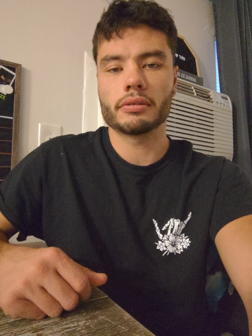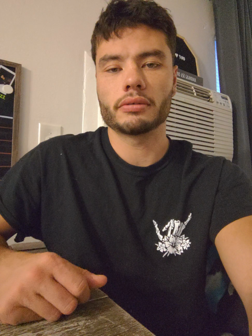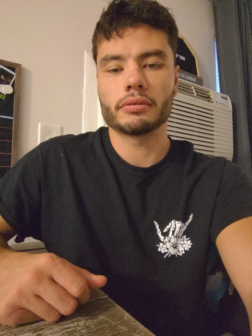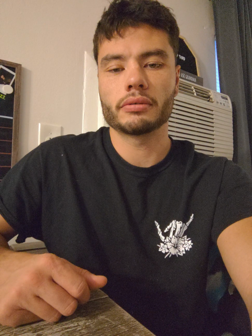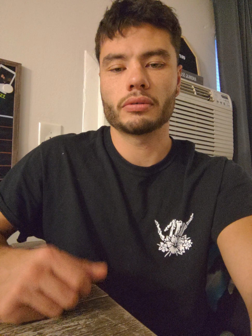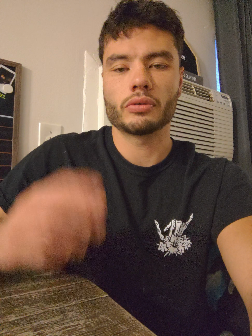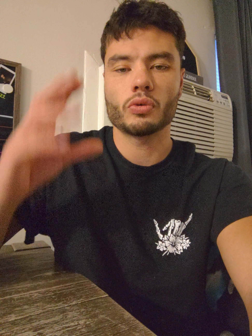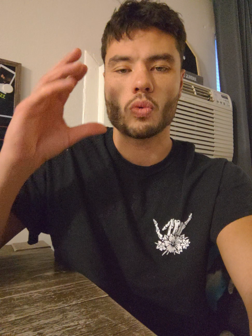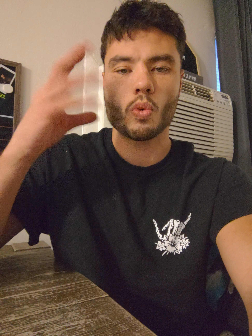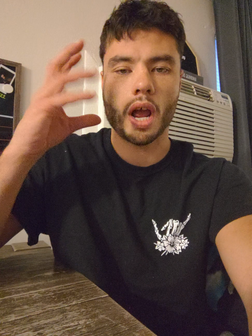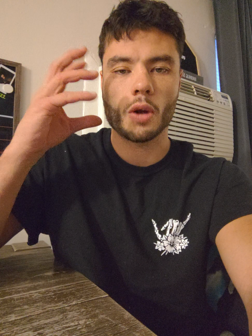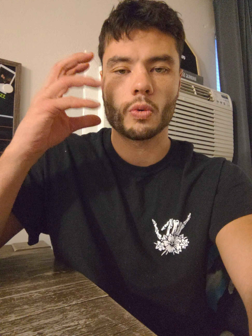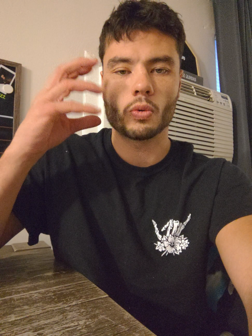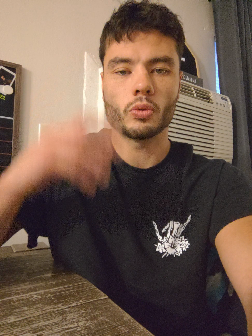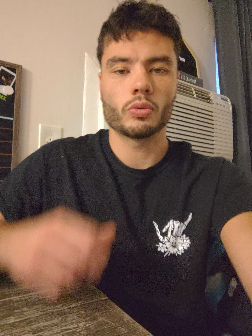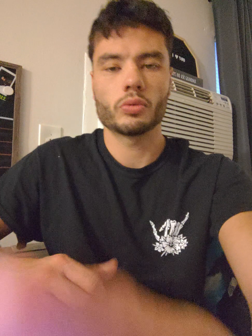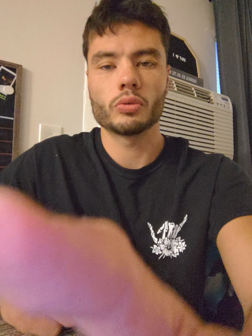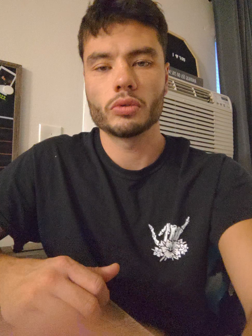radio